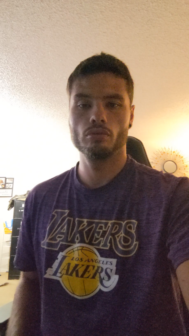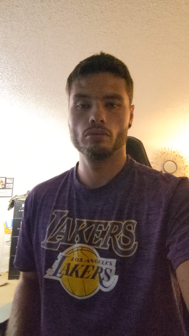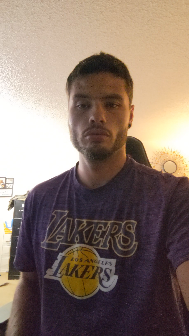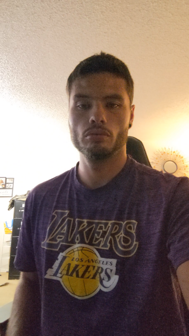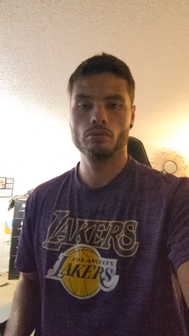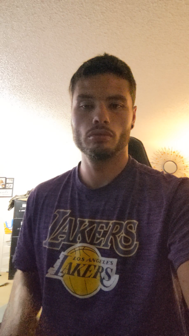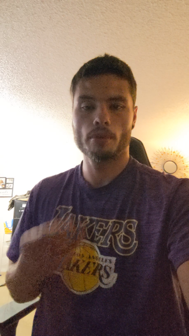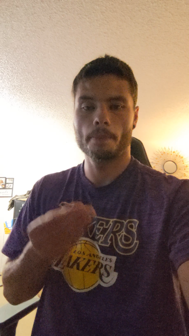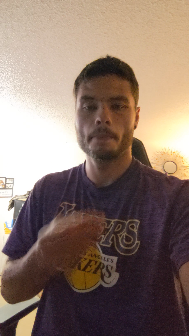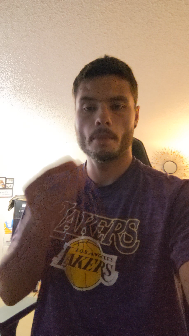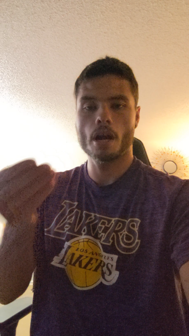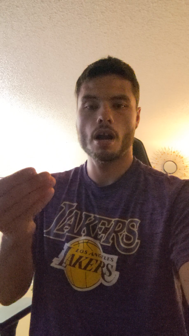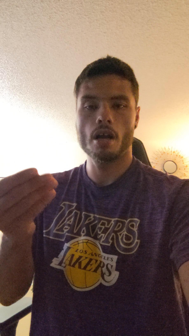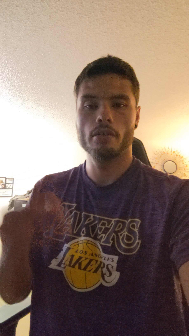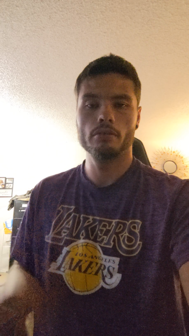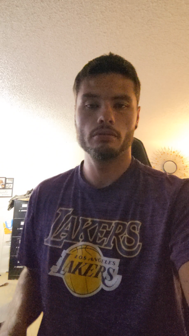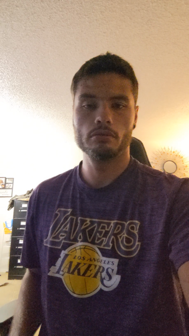buy